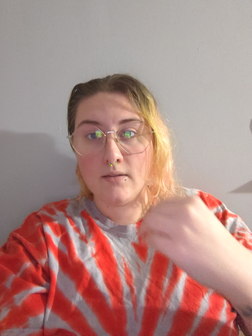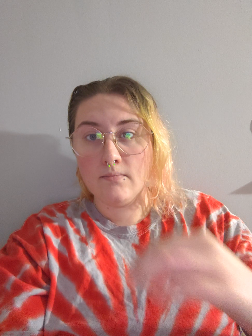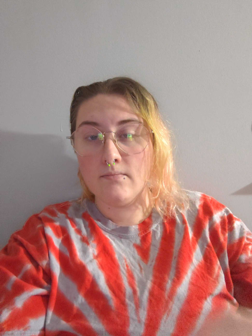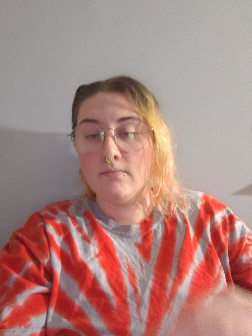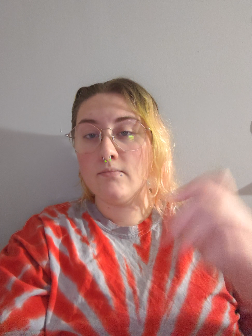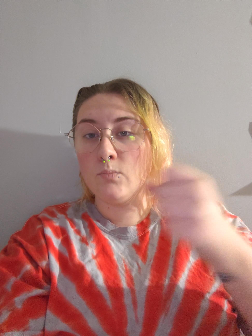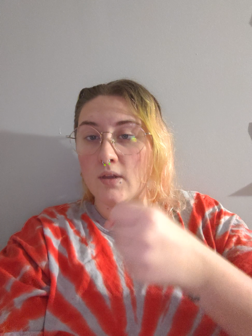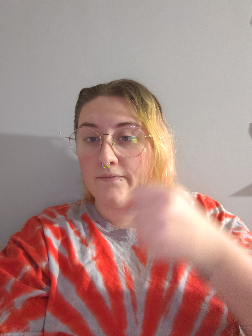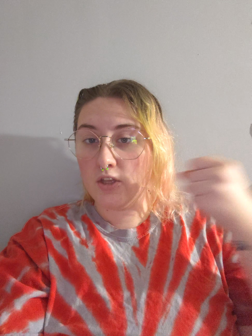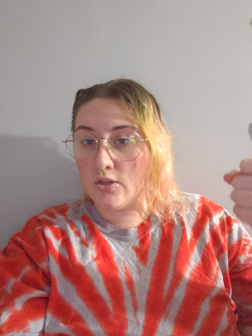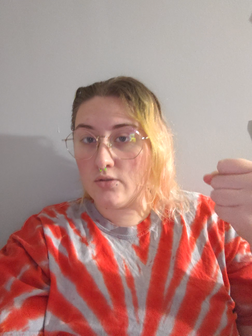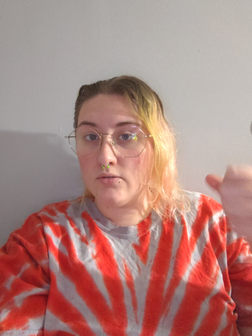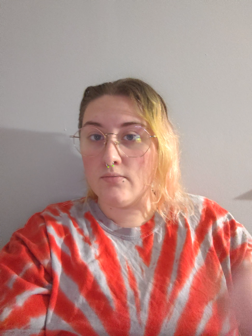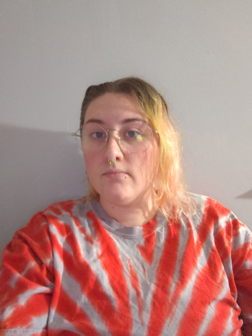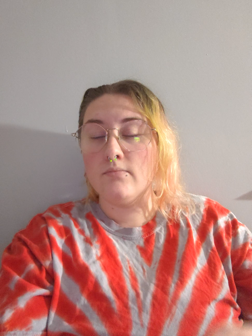refrigerator